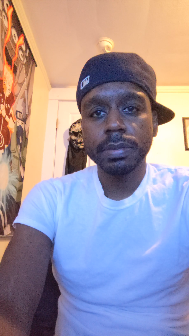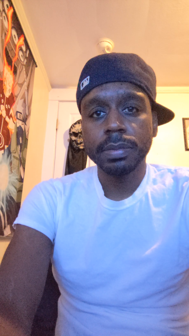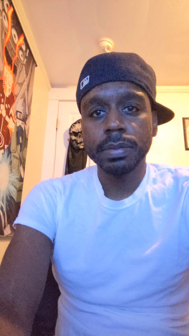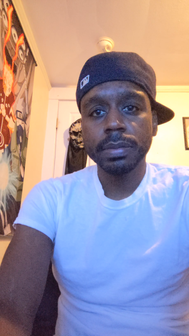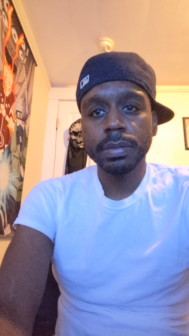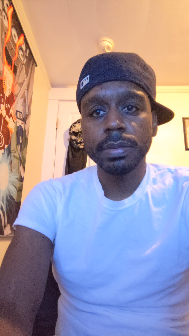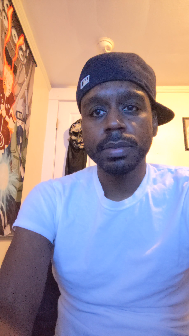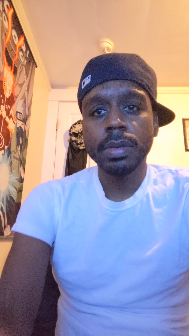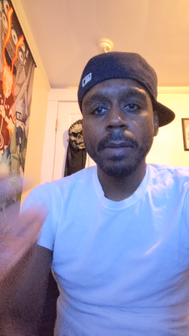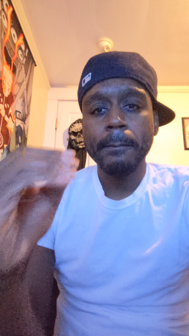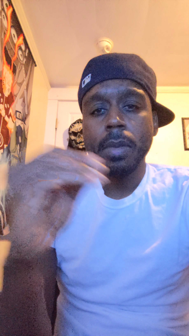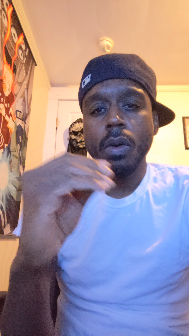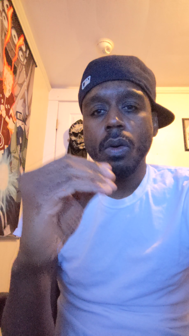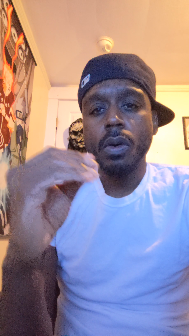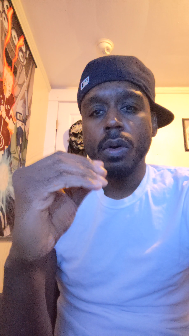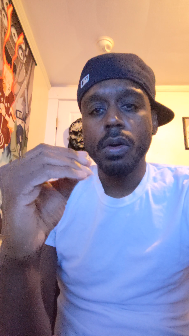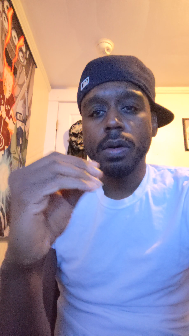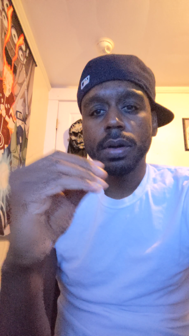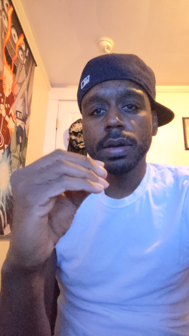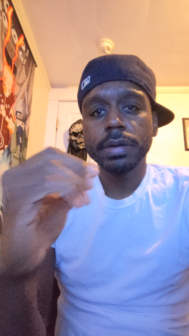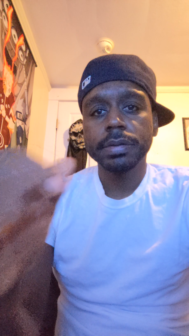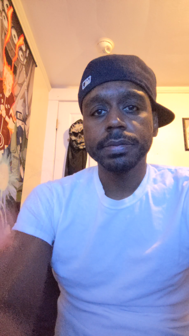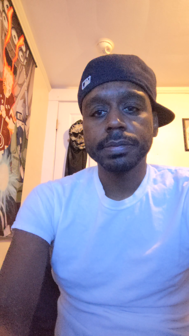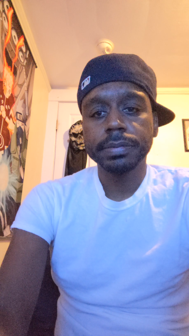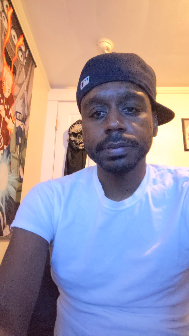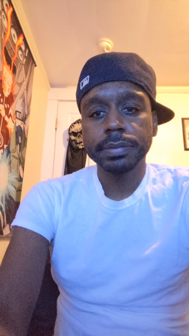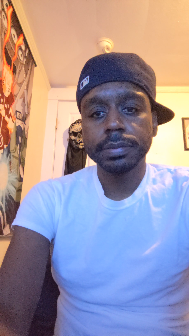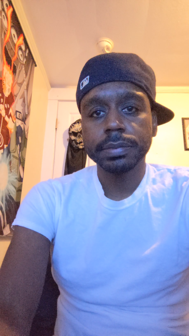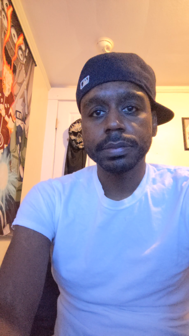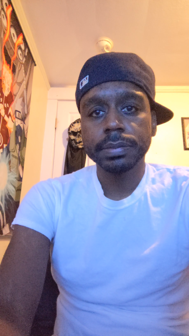more